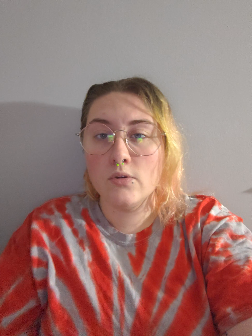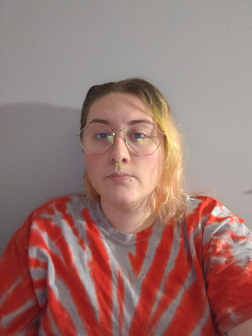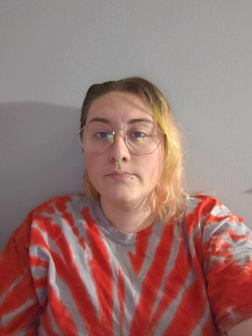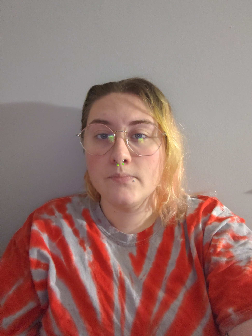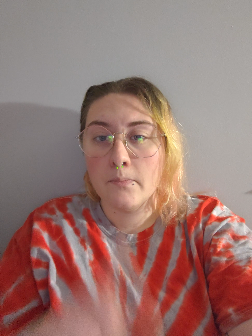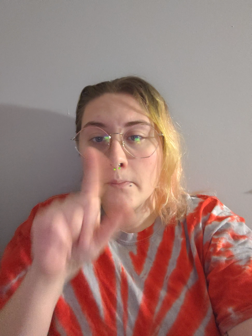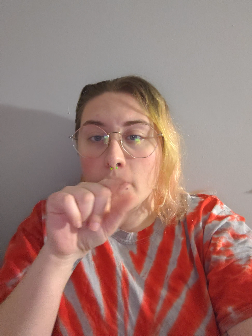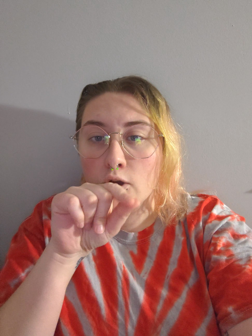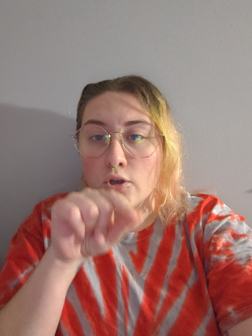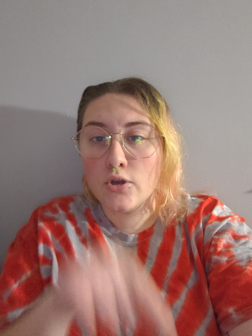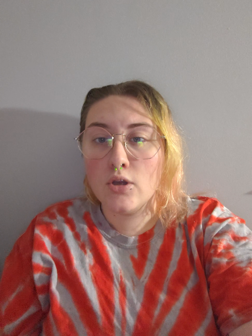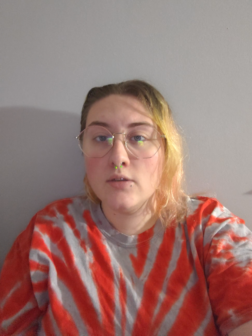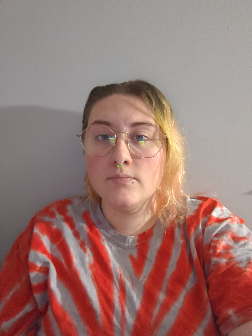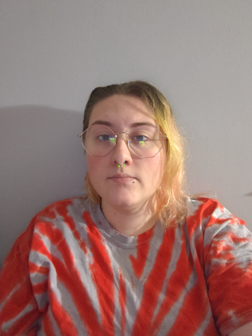bird